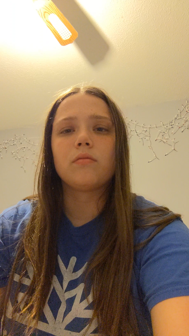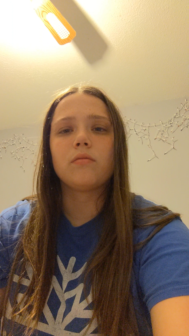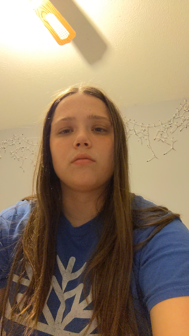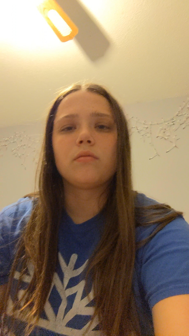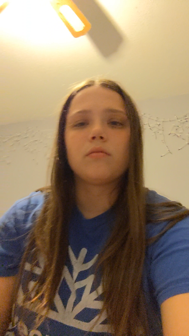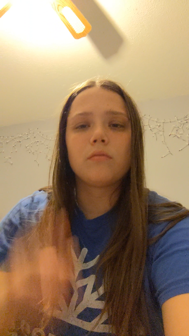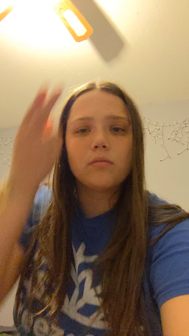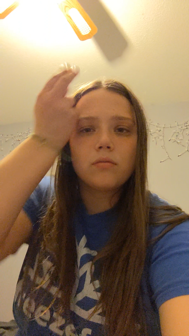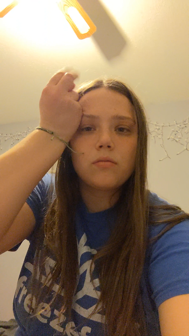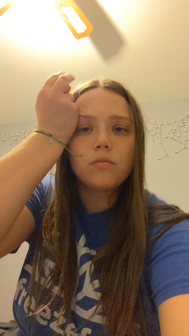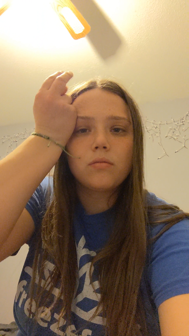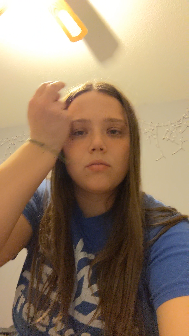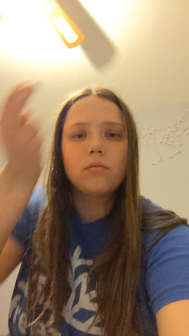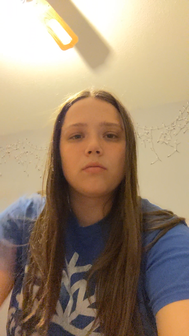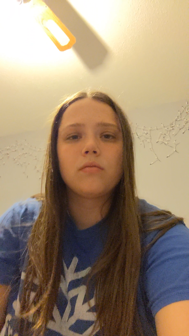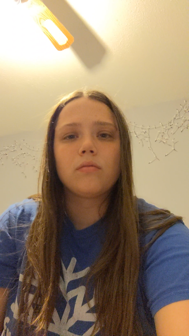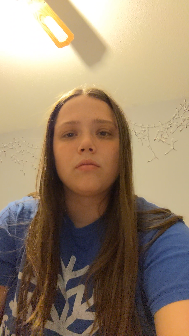rabbit